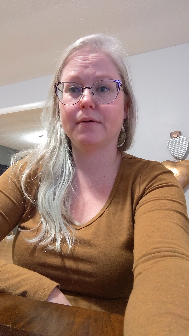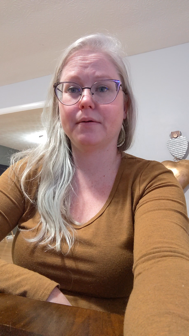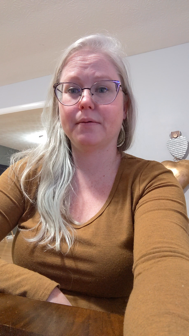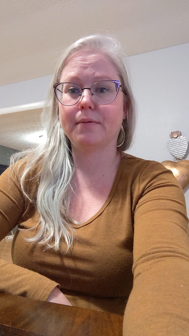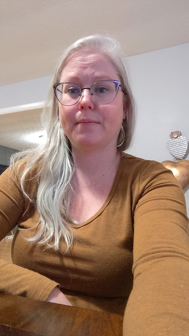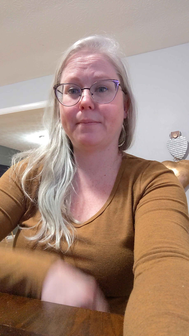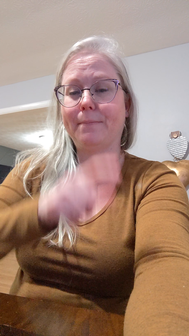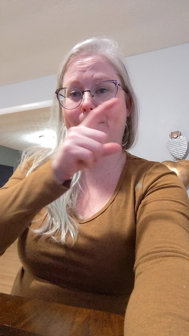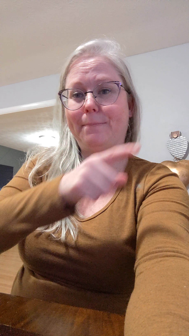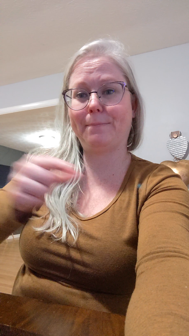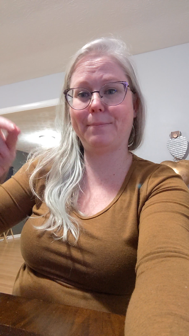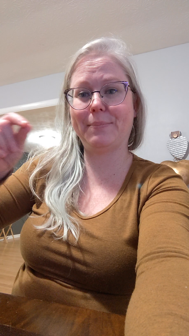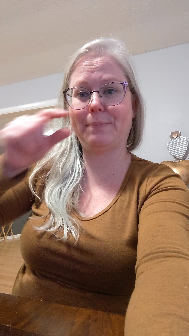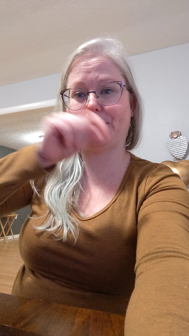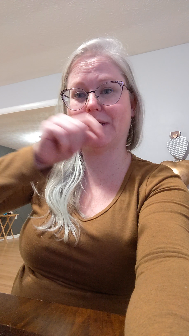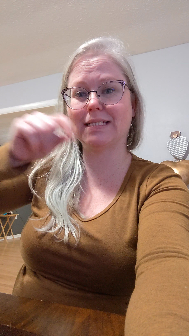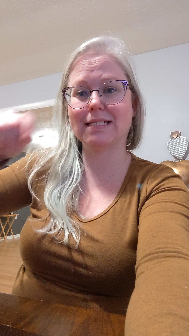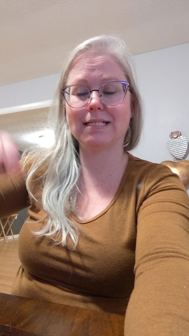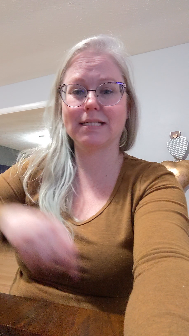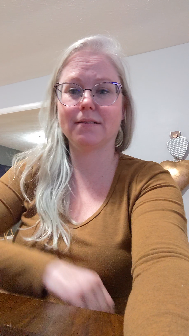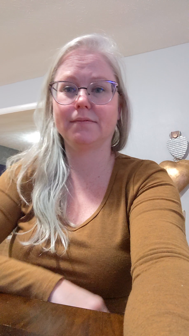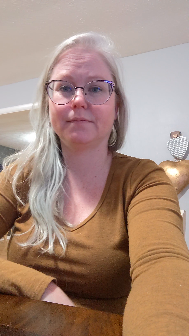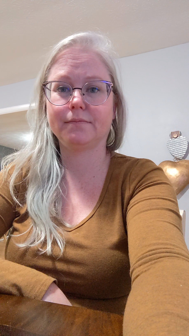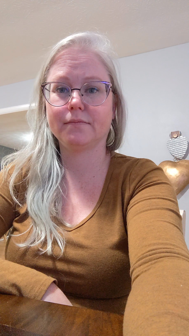peas